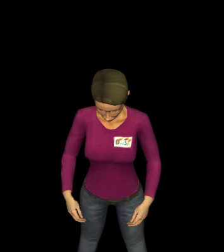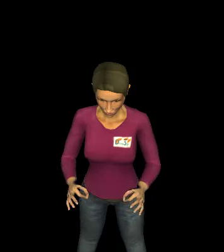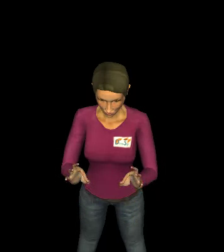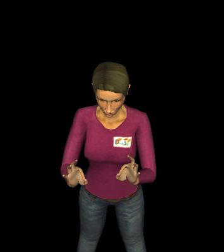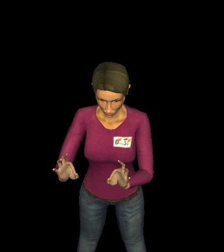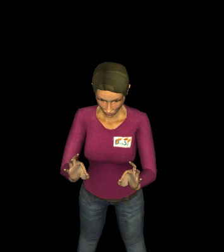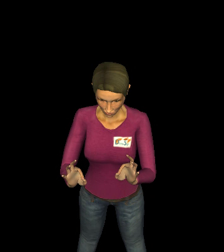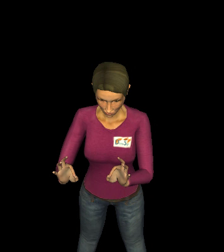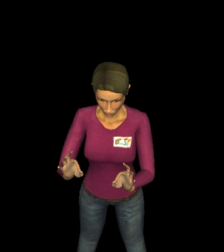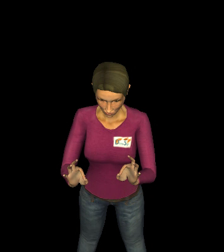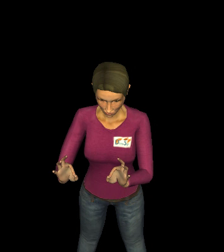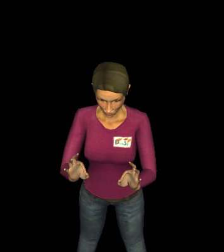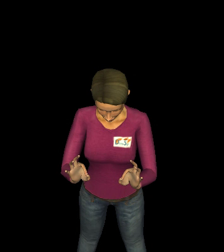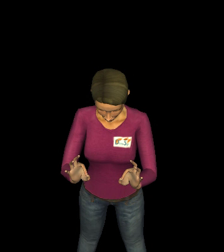الآنسة